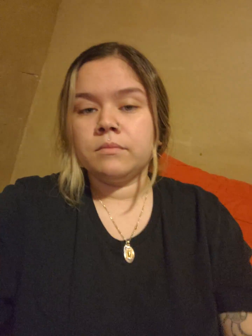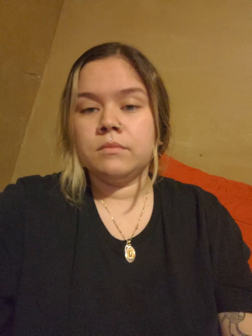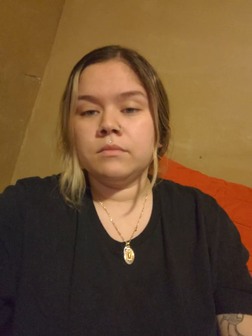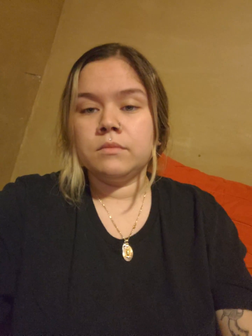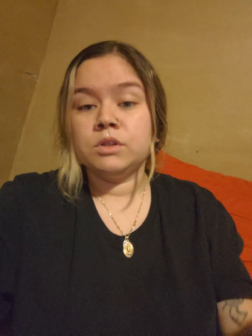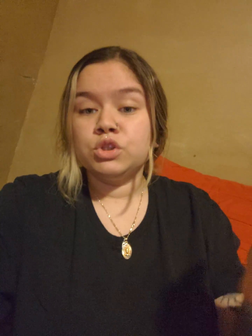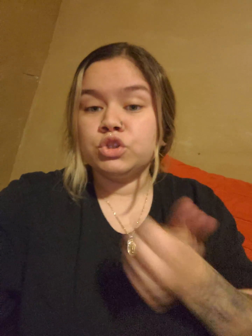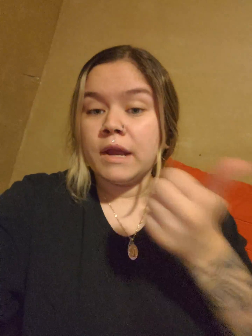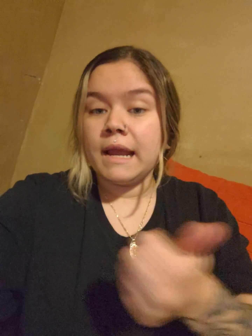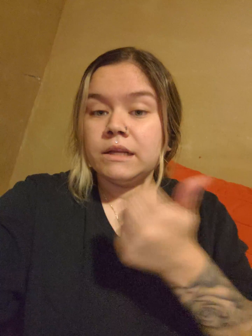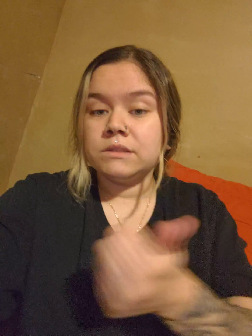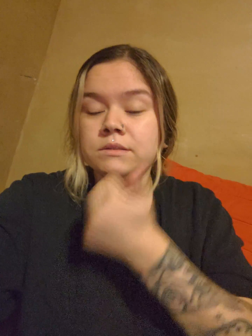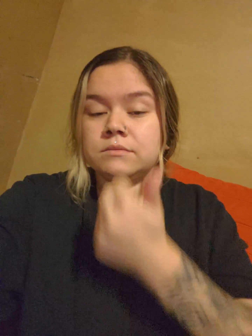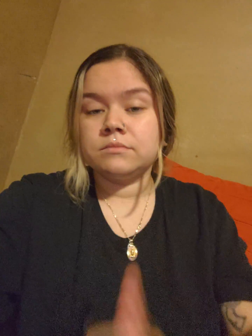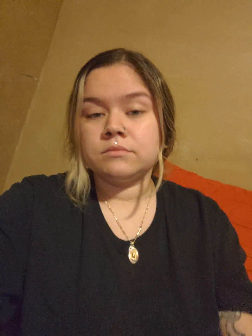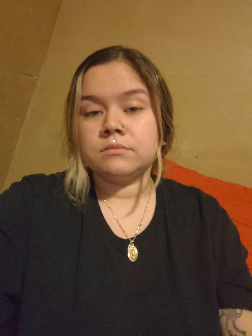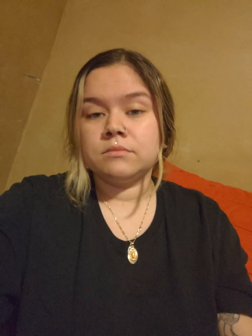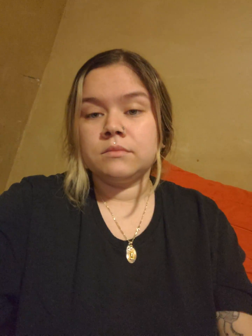chase